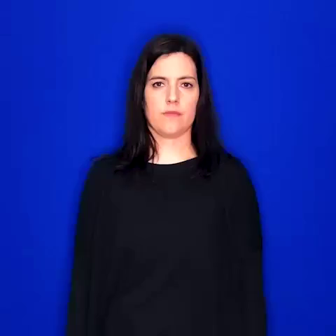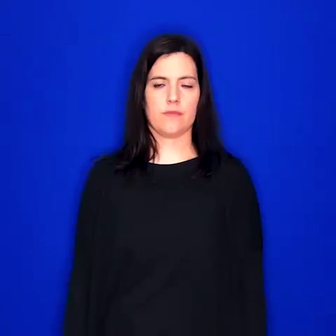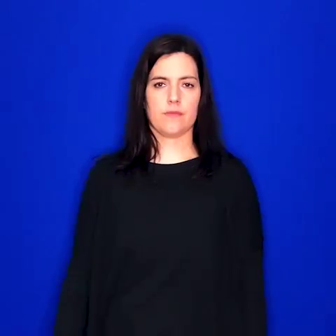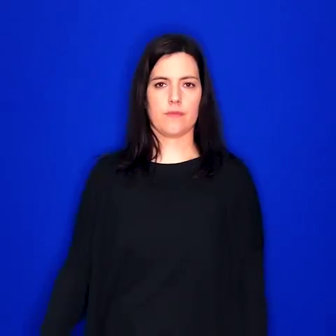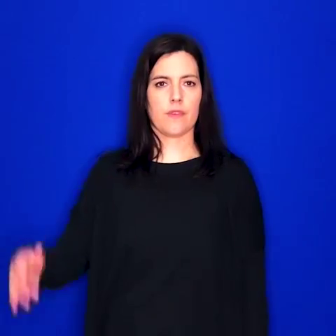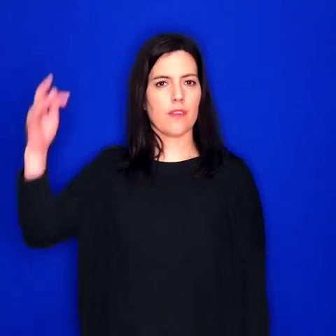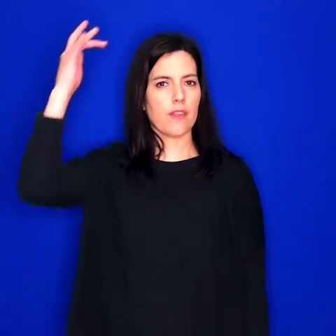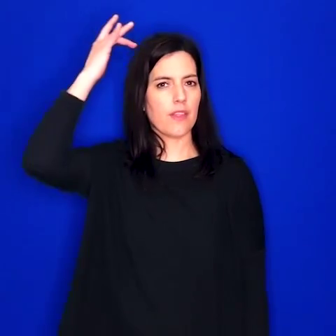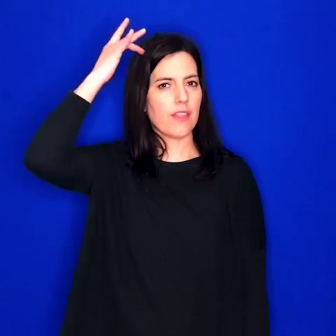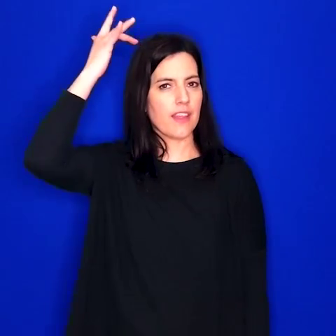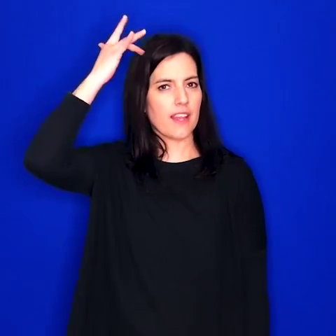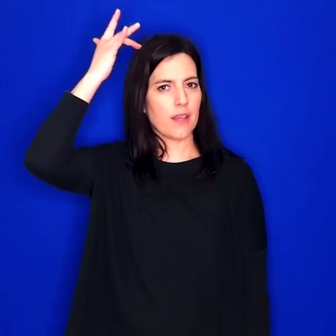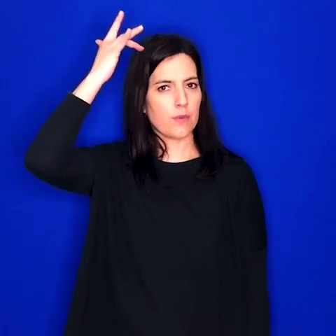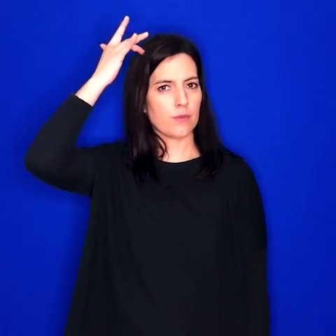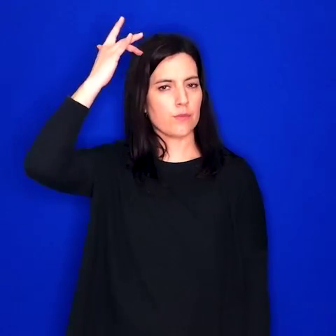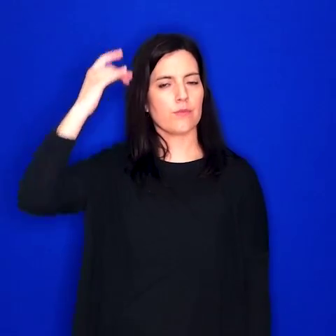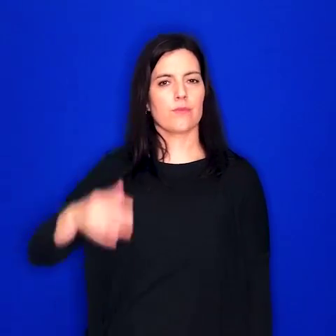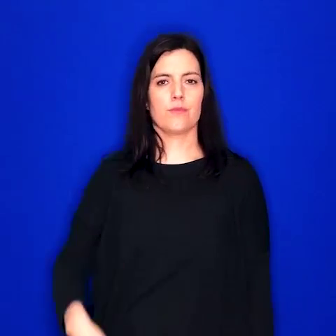cerebro